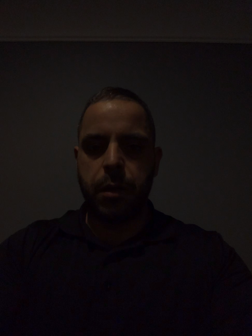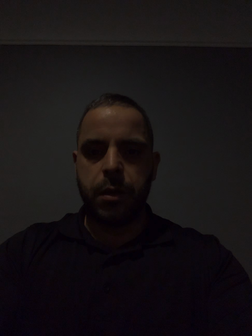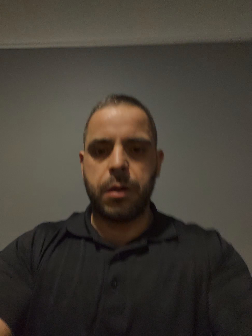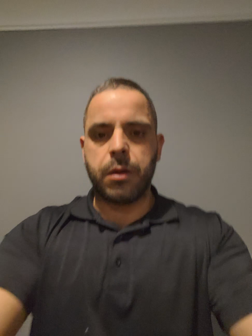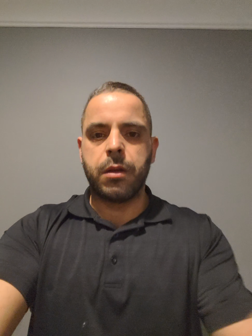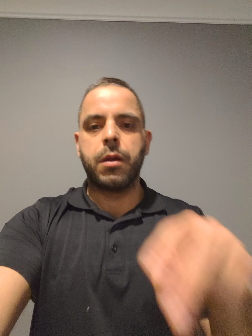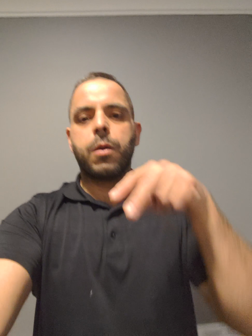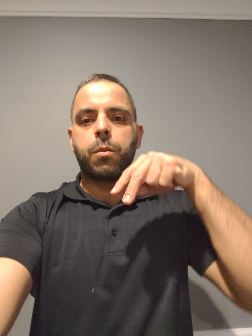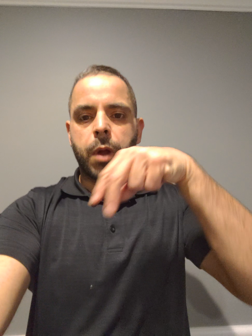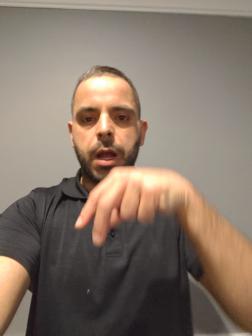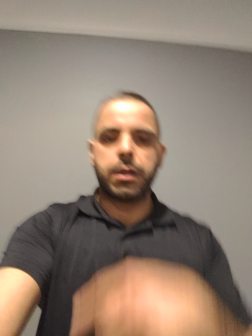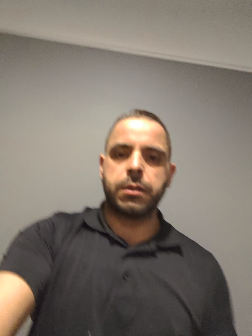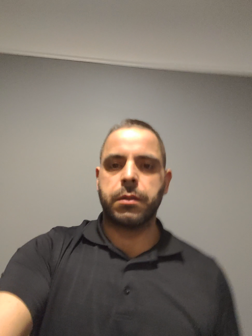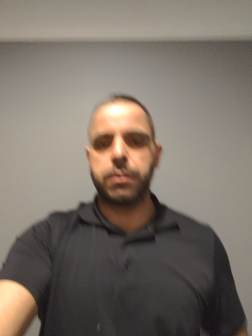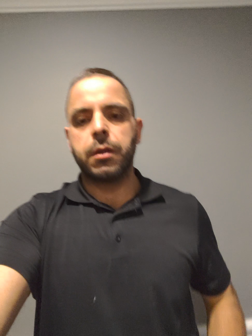ride